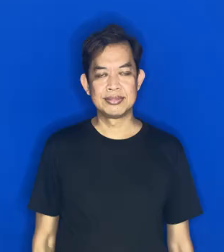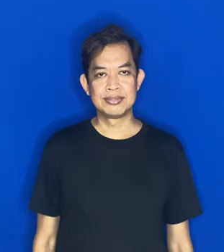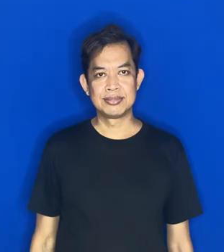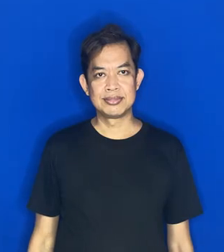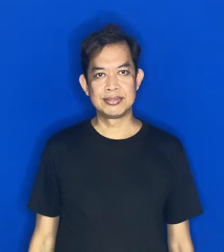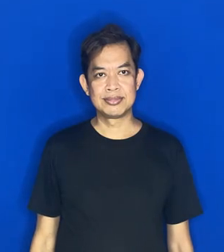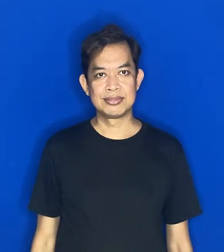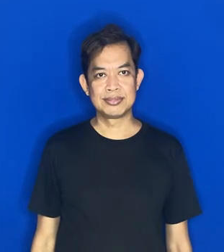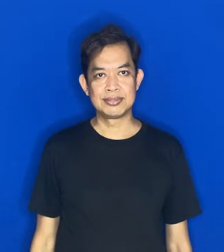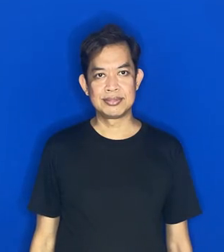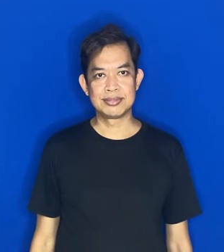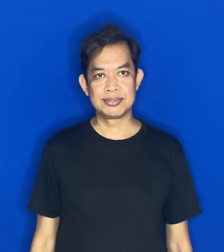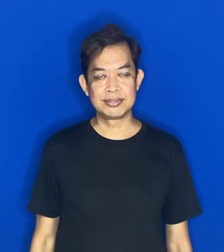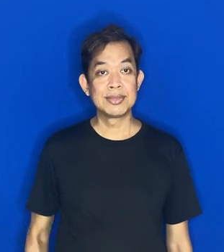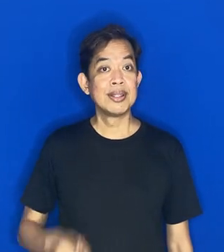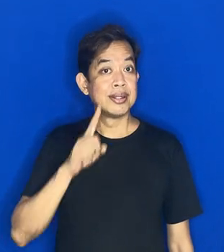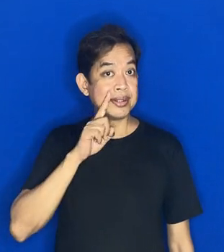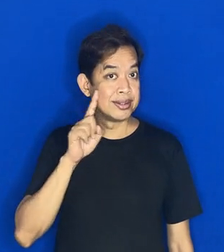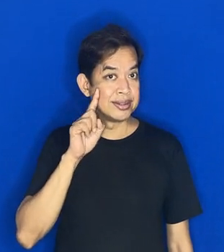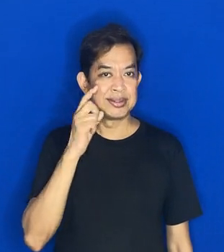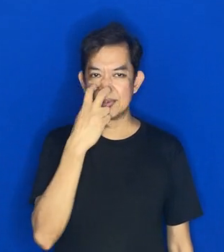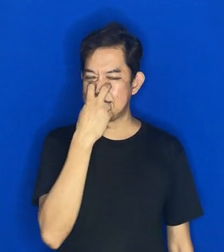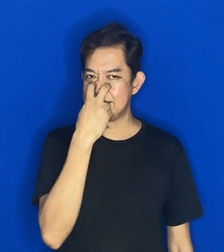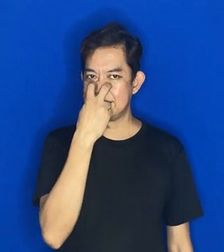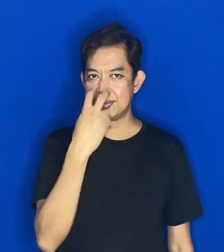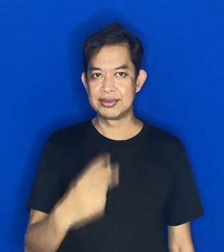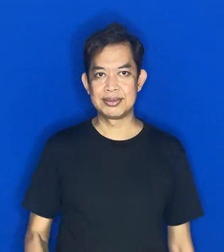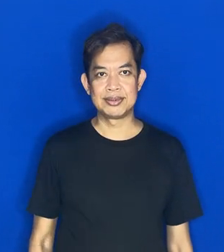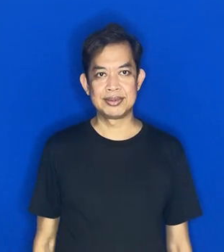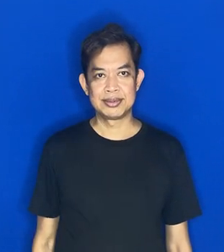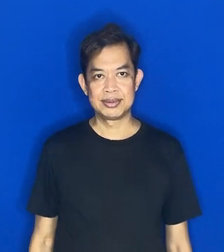deaf blind